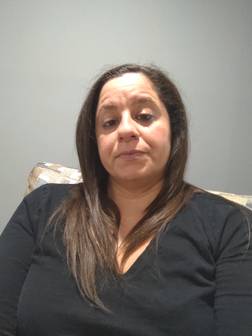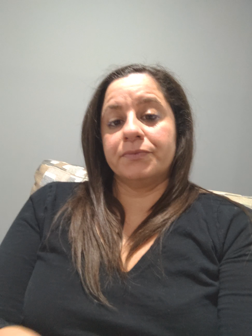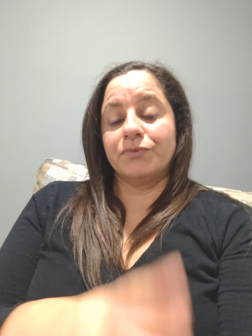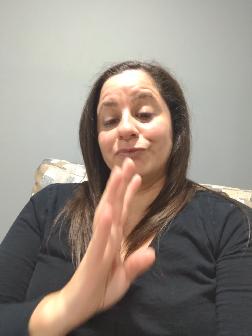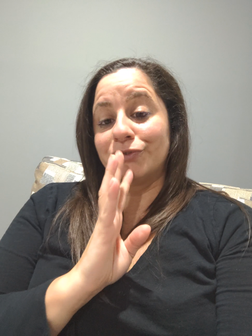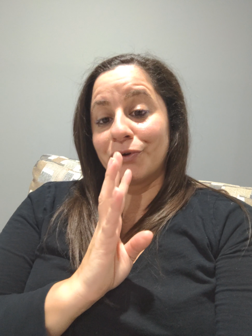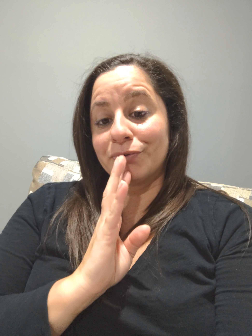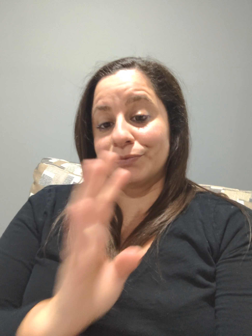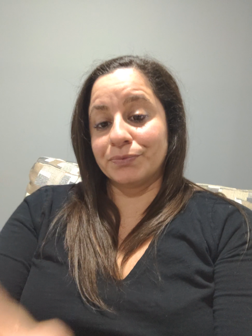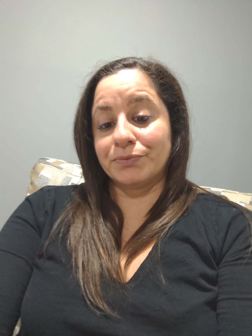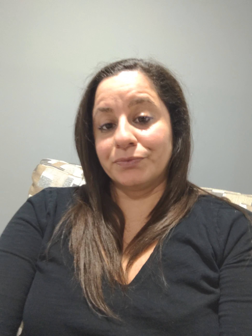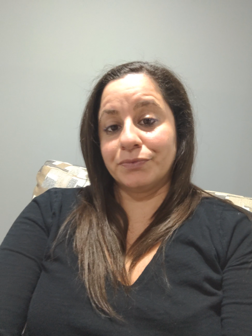talk